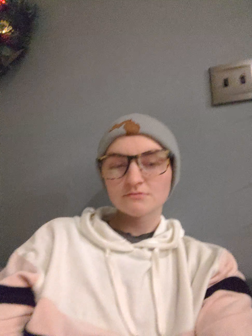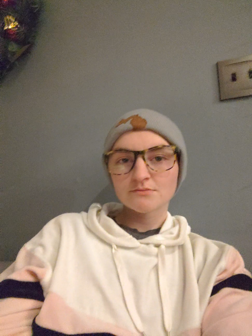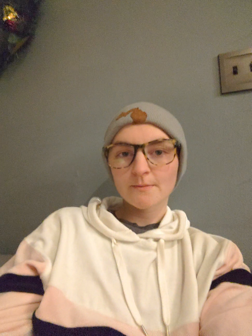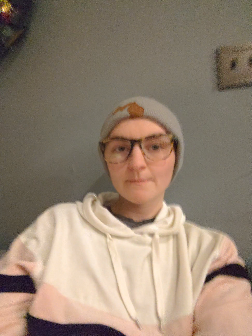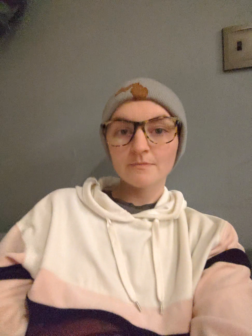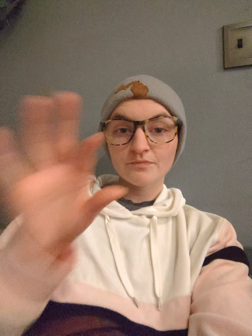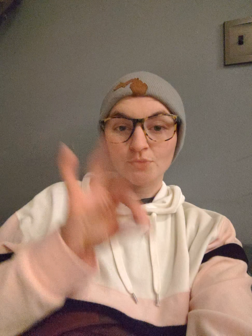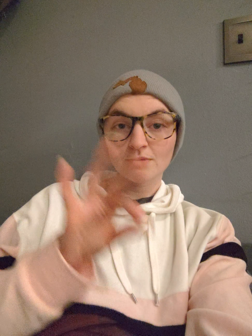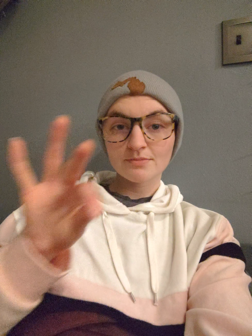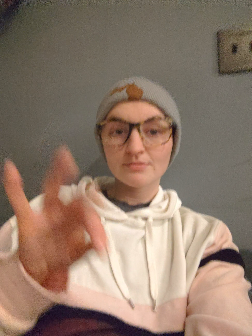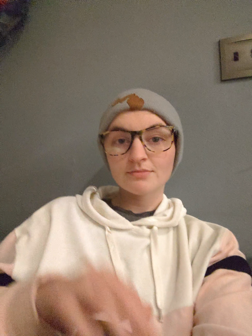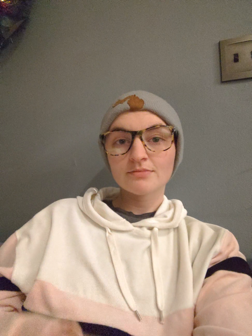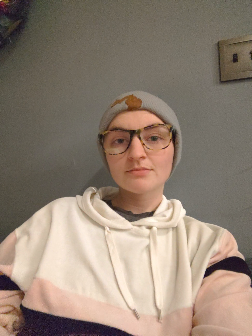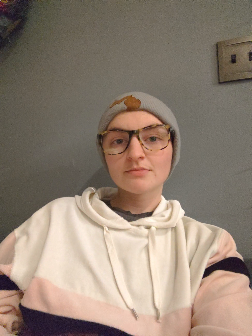french fries